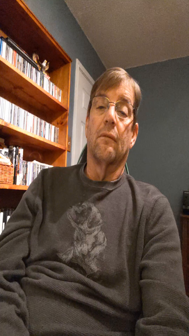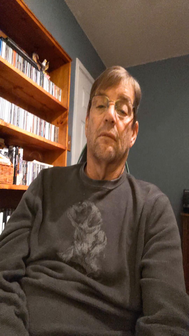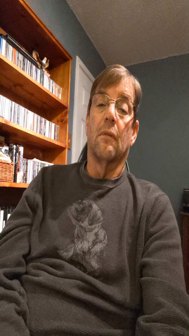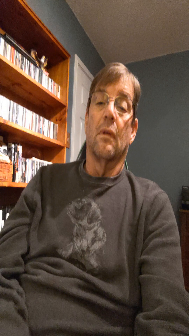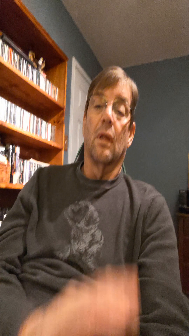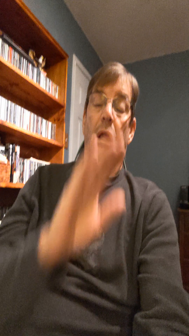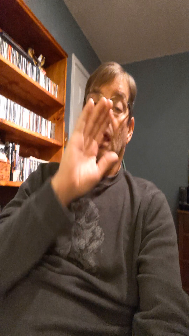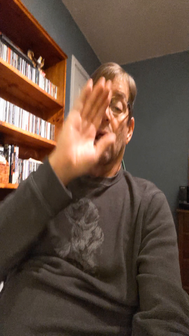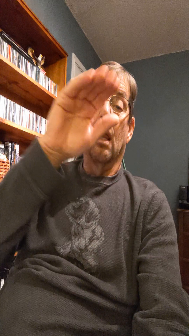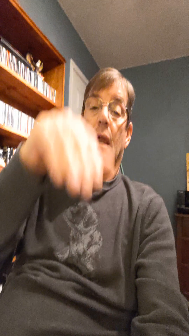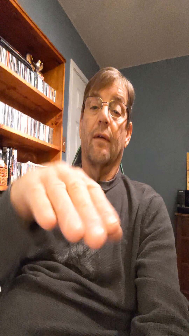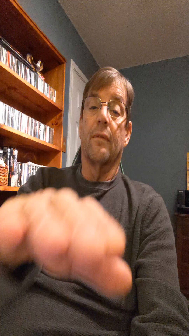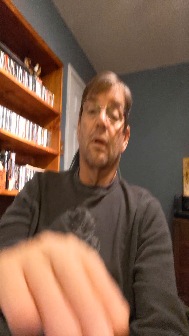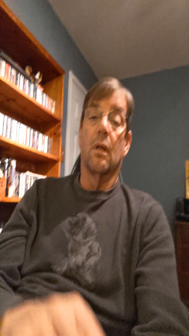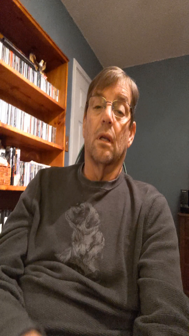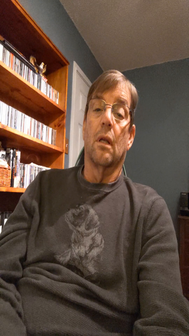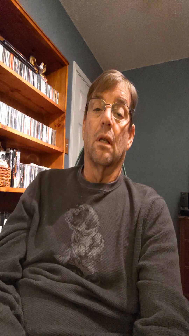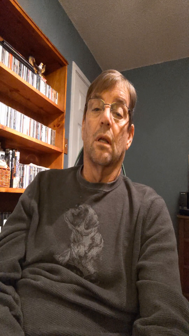elephant